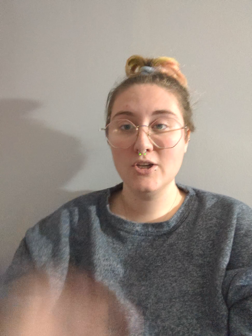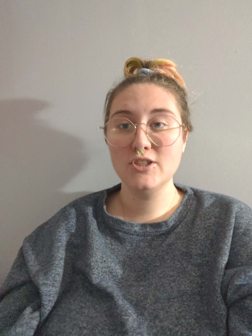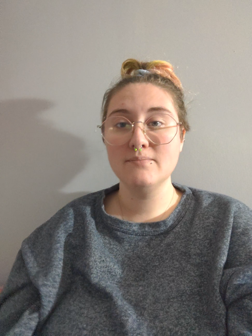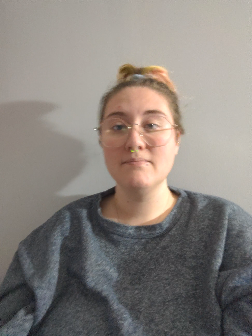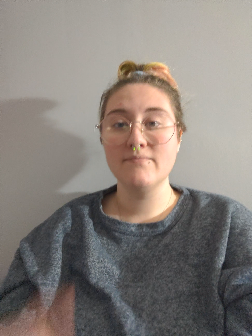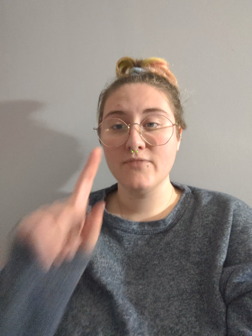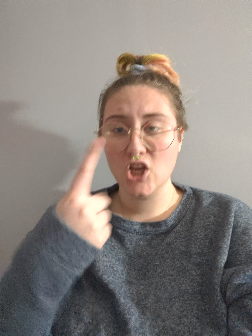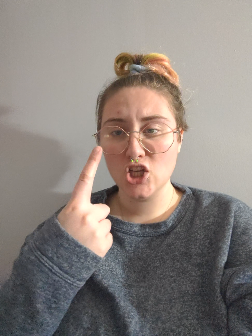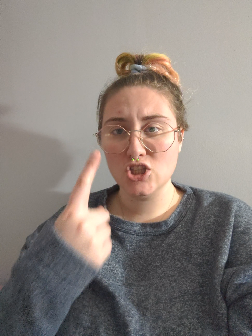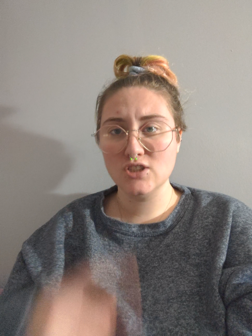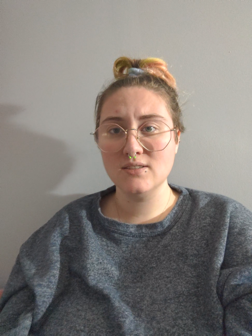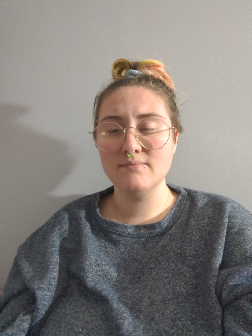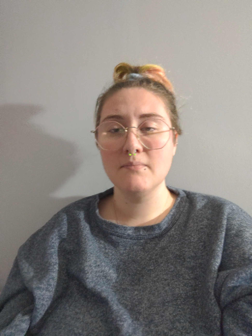first